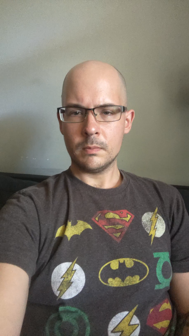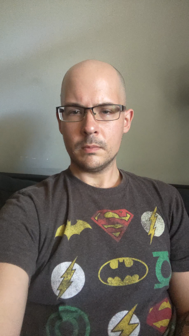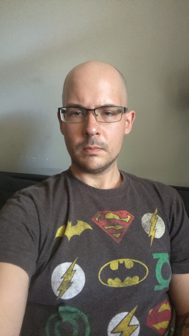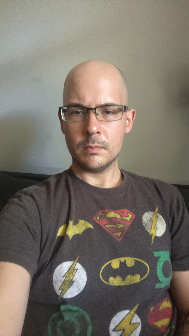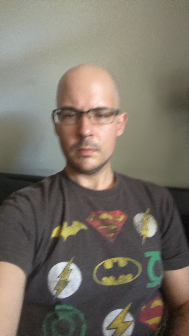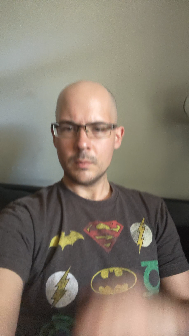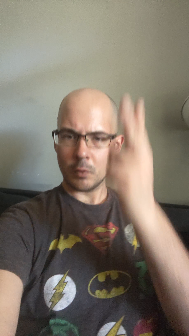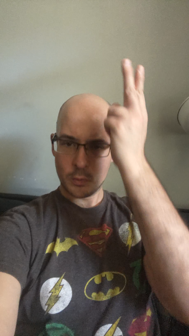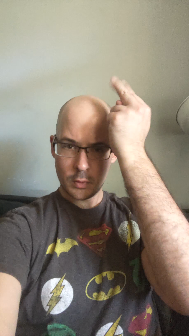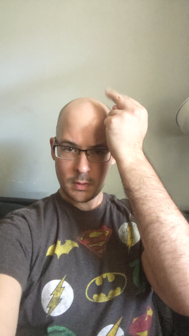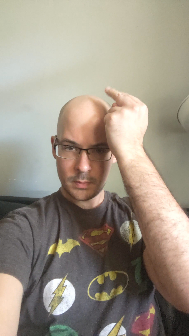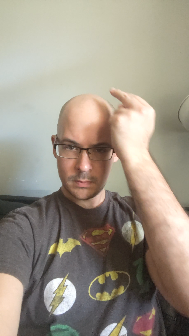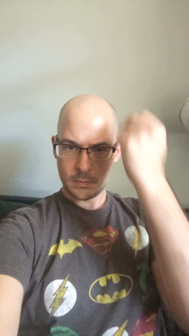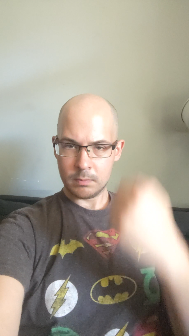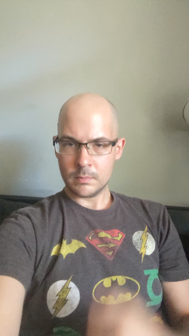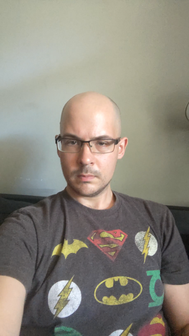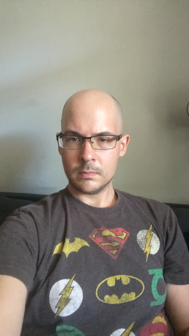rabbit